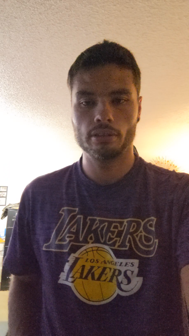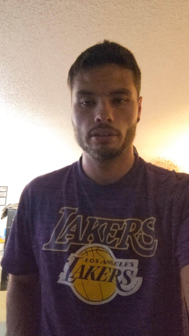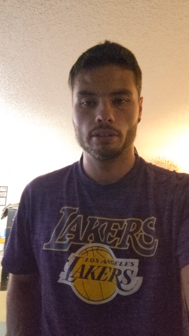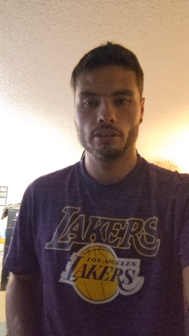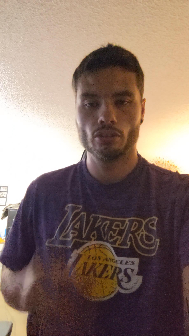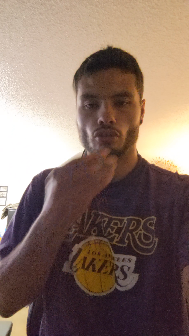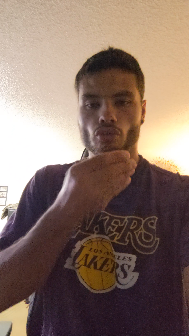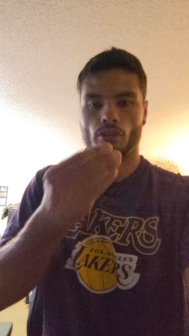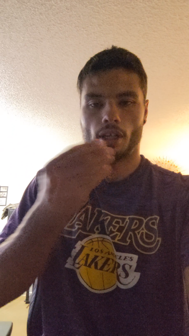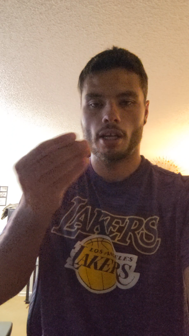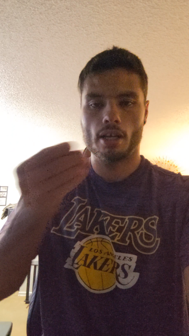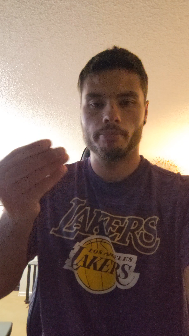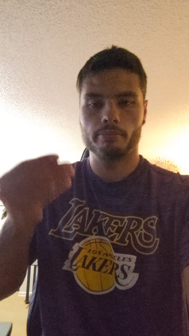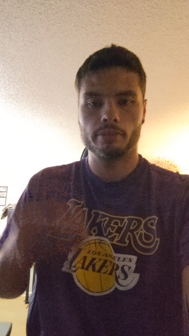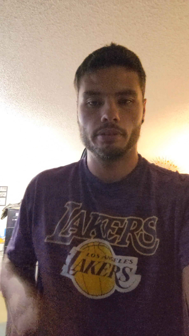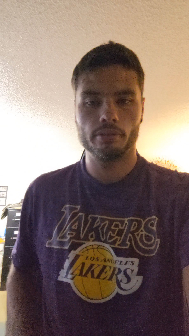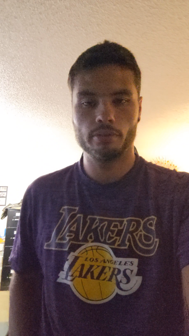shopping